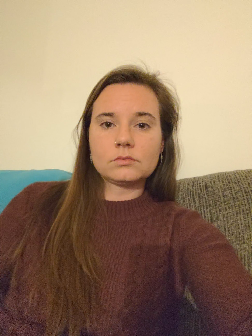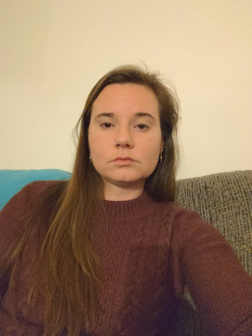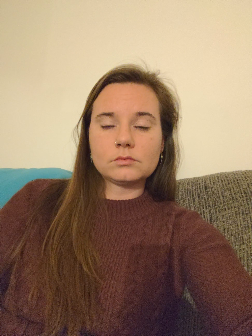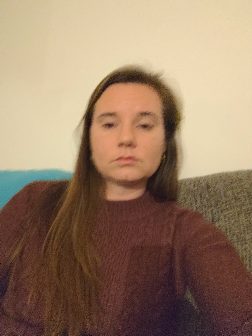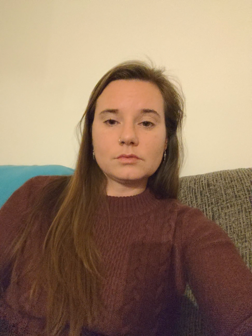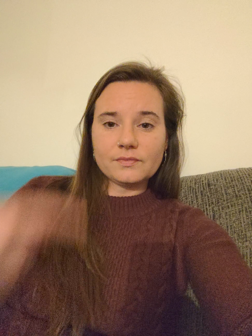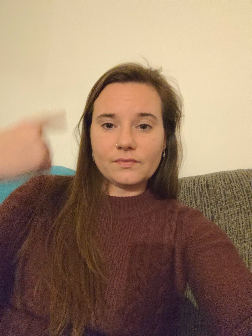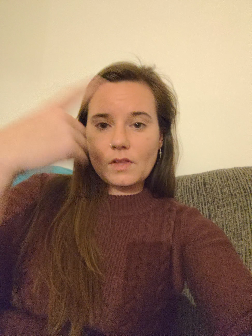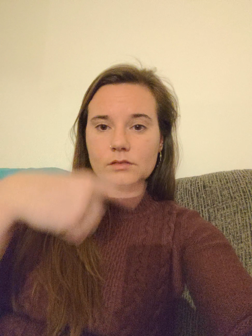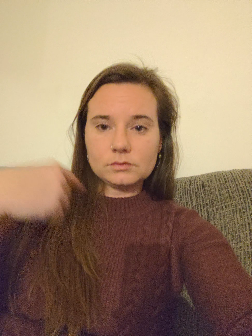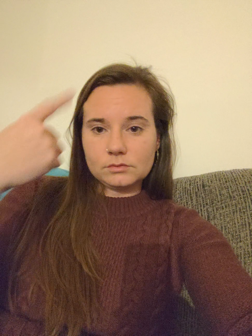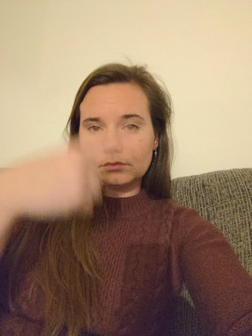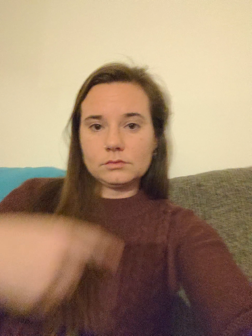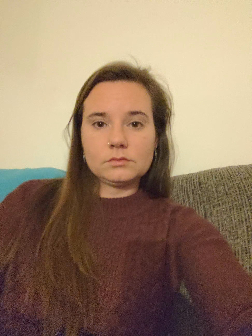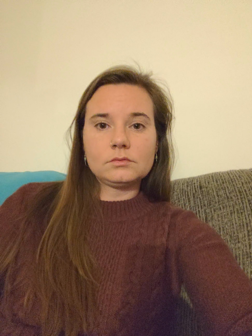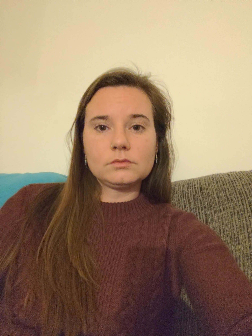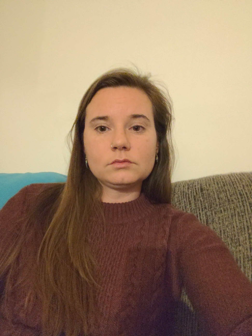face